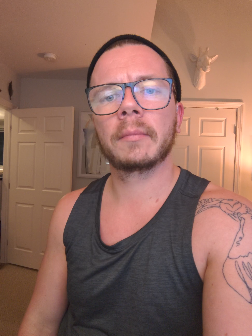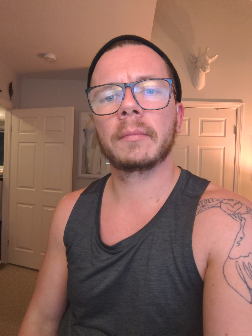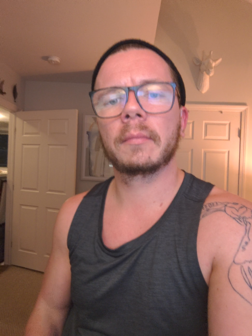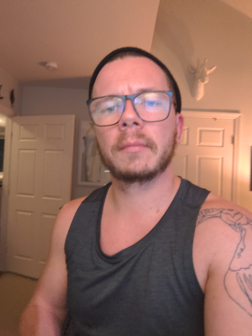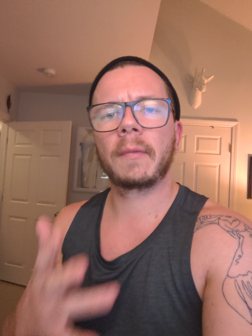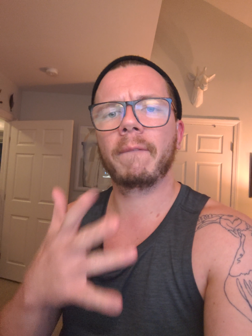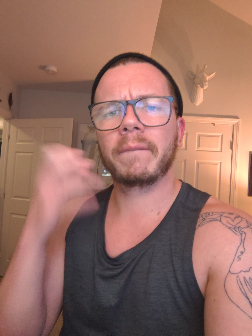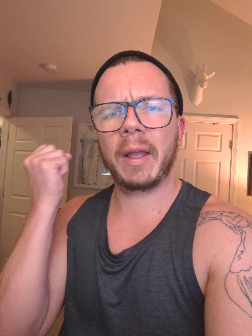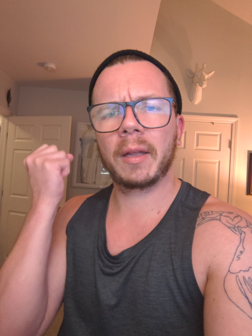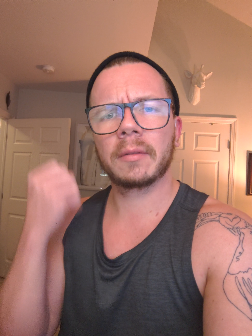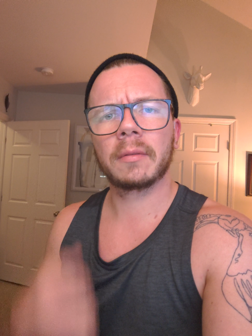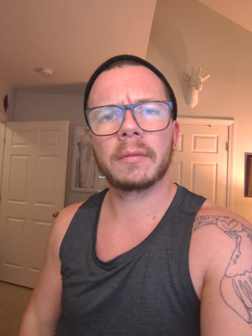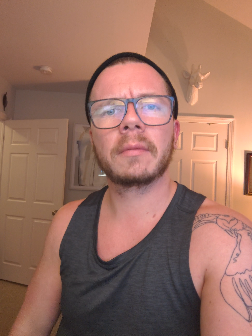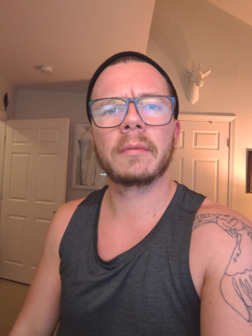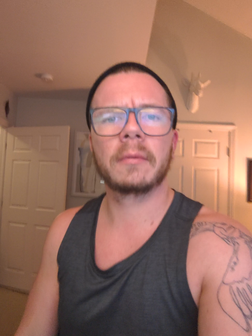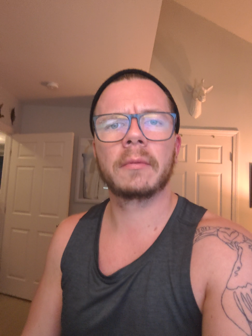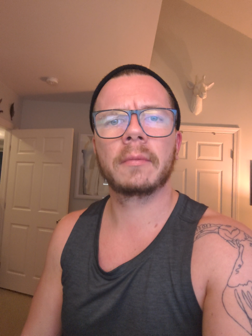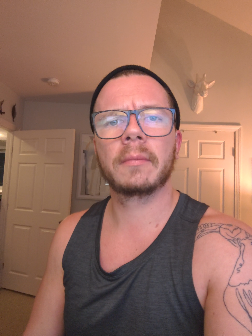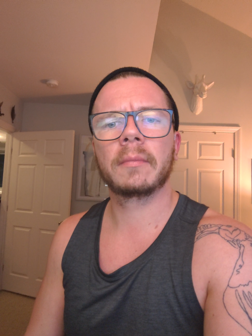fast